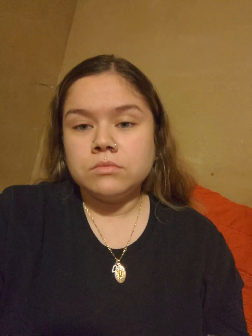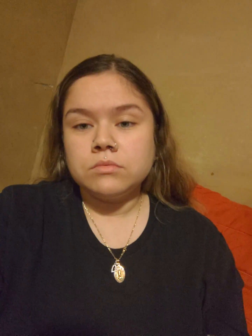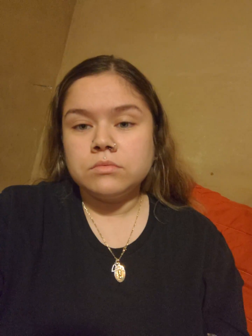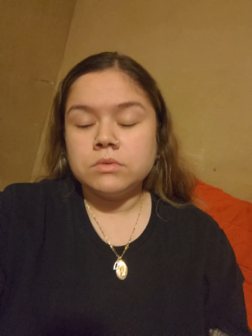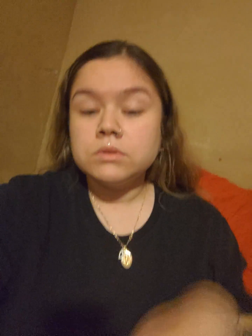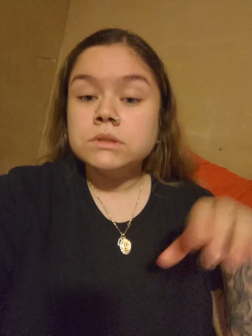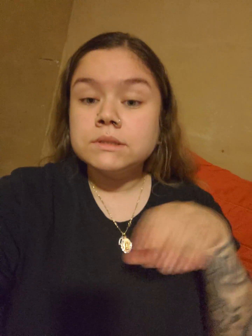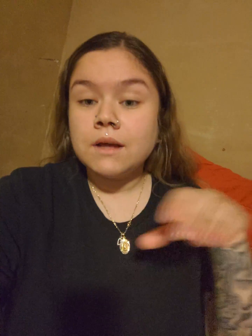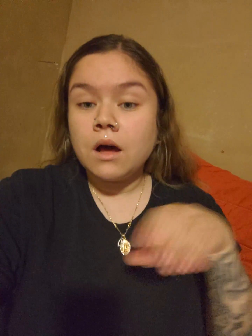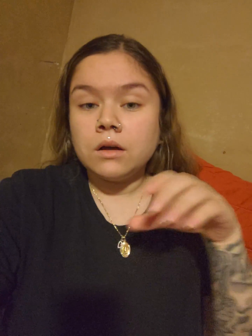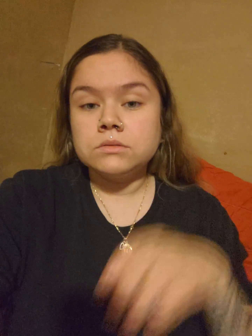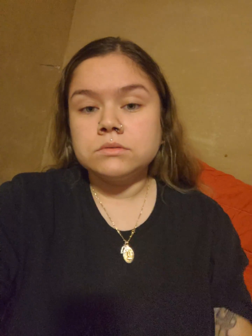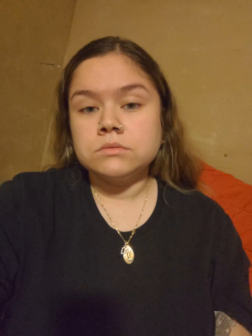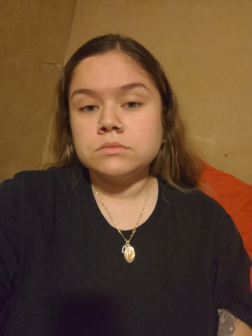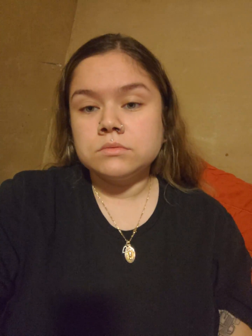does